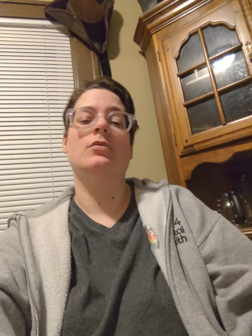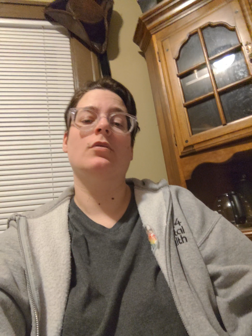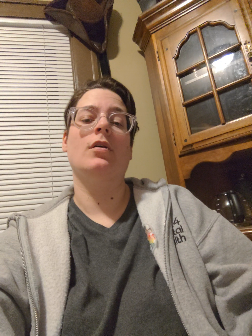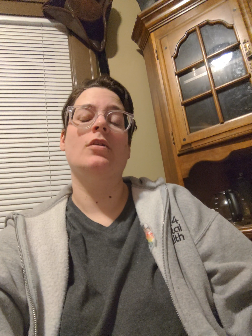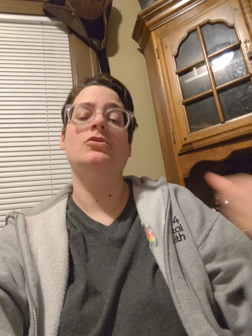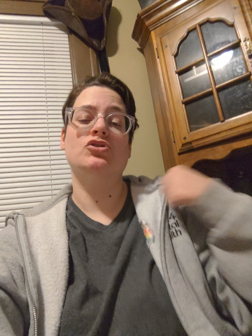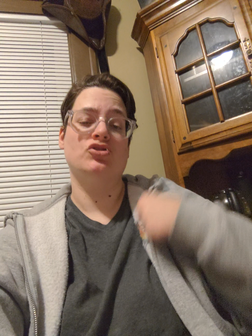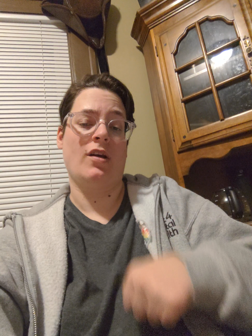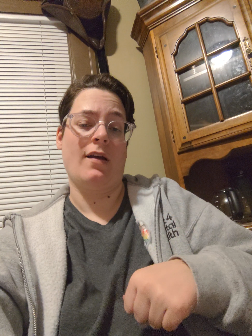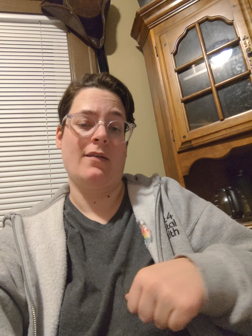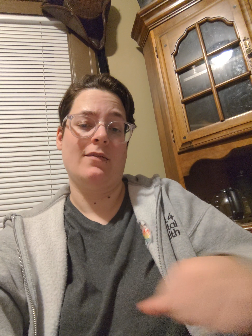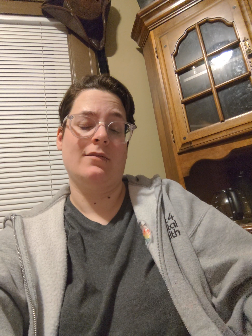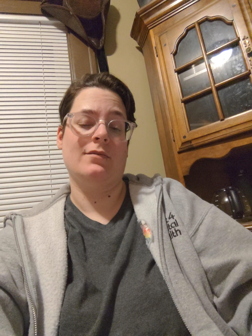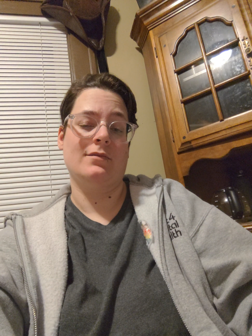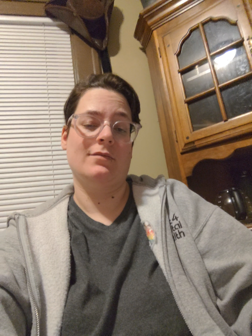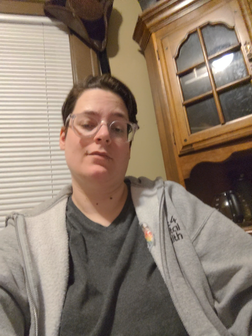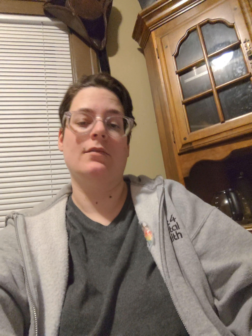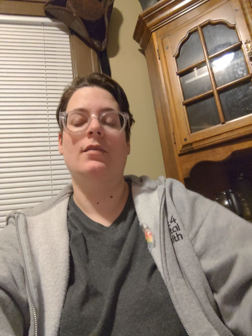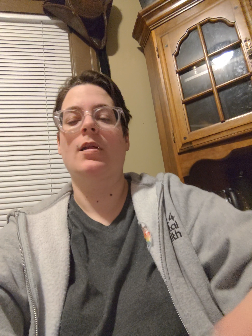jacket